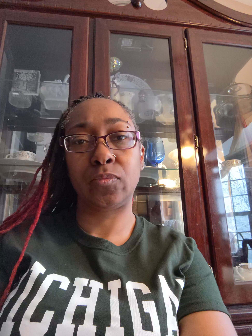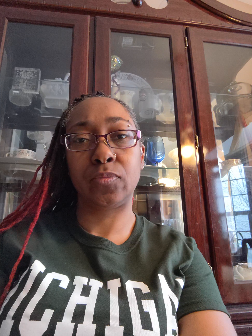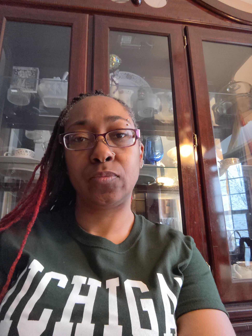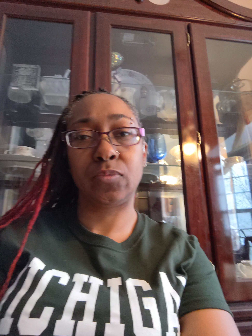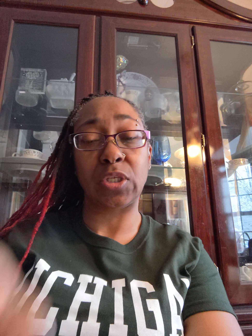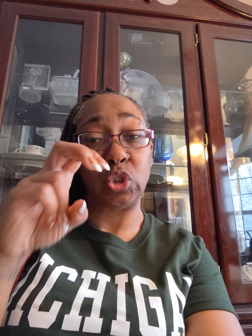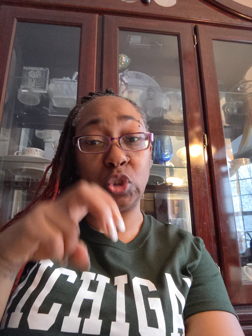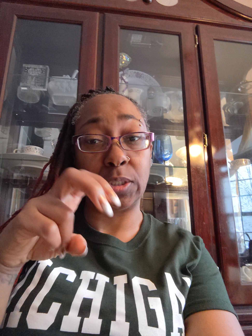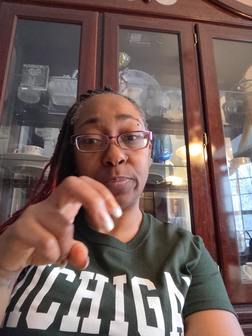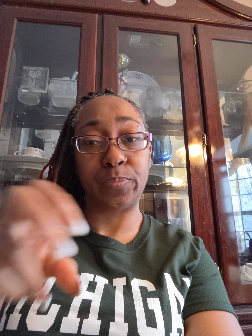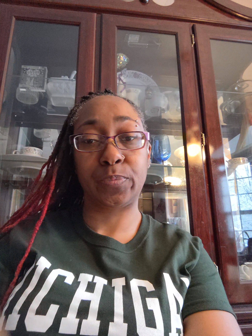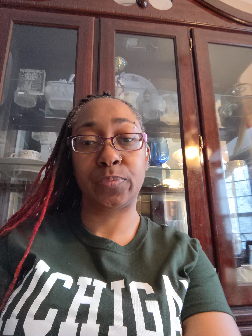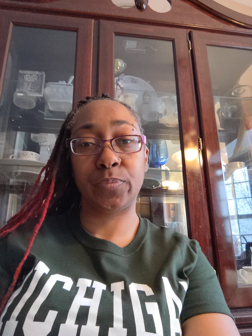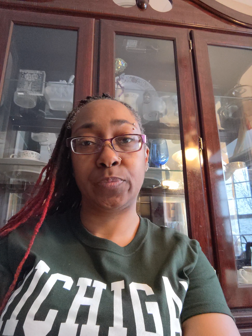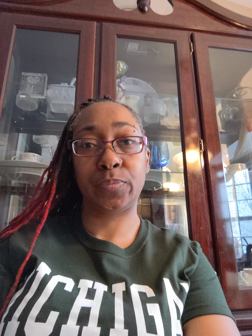chair